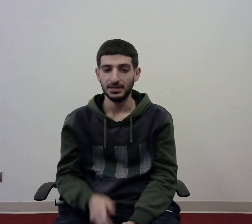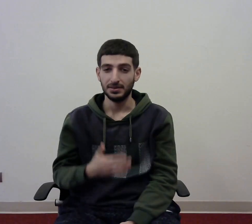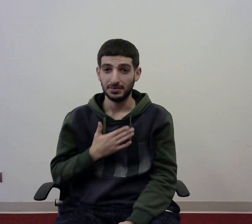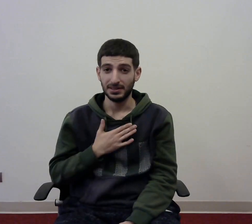mən